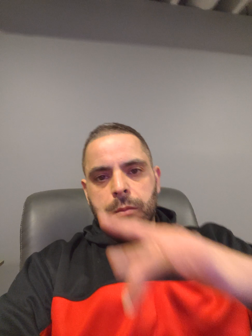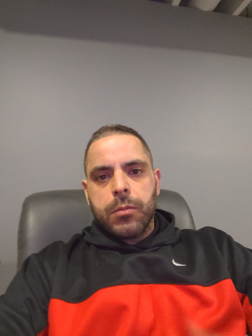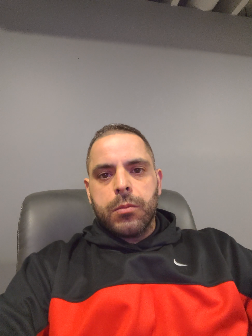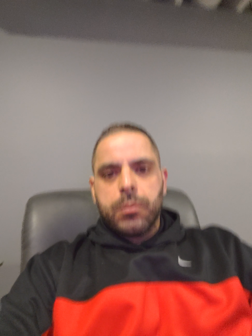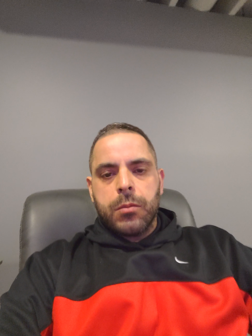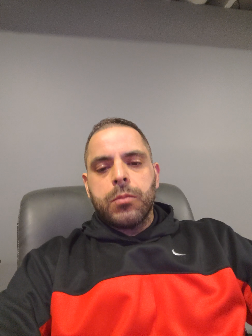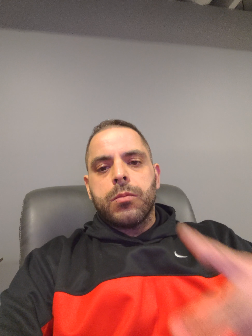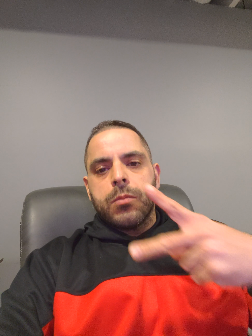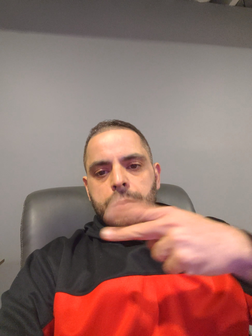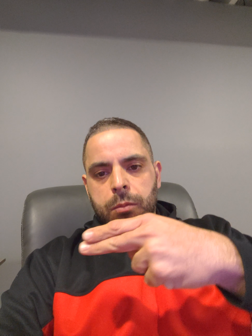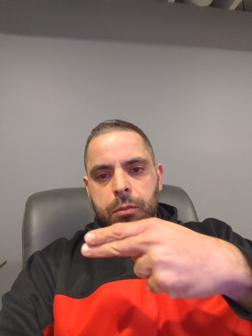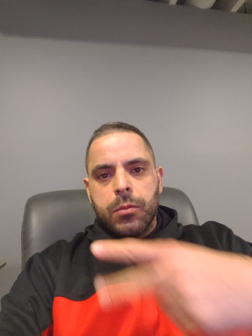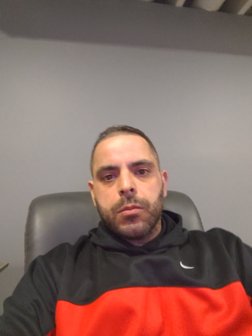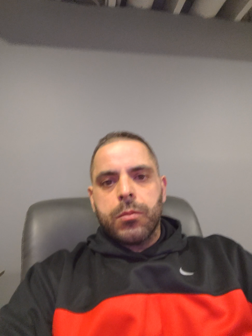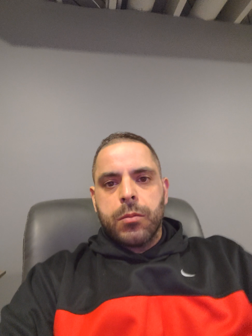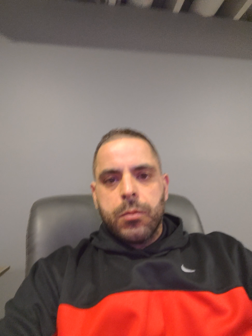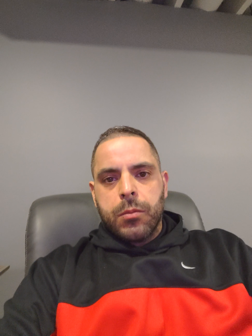cut